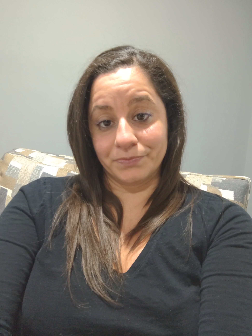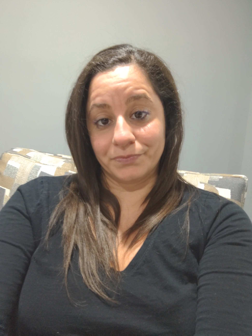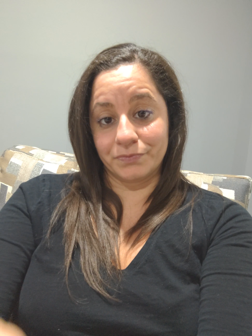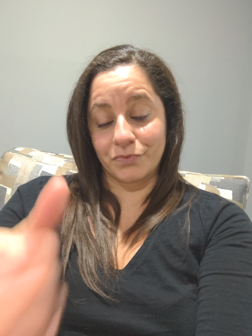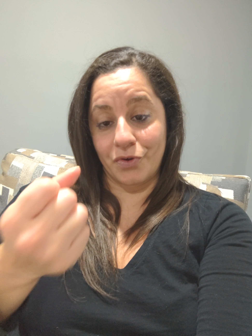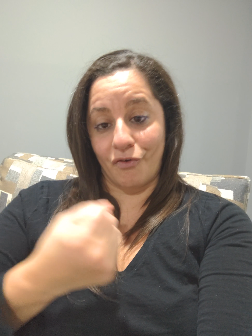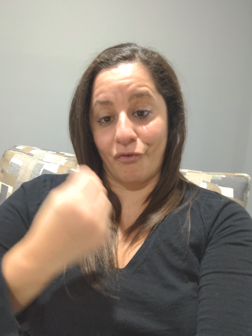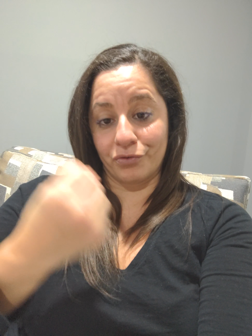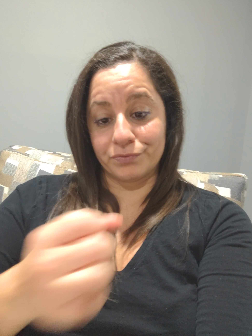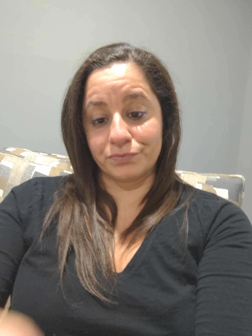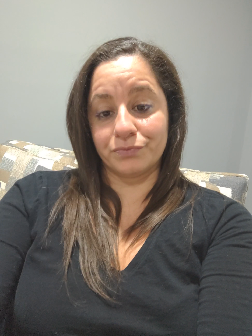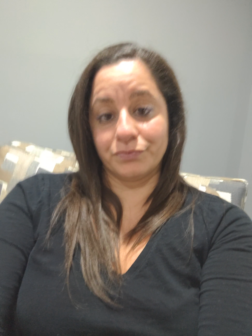car